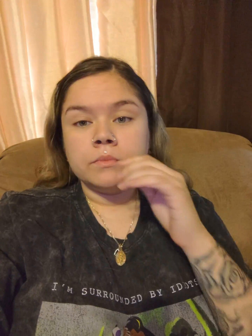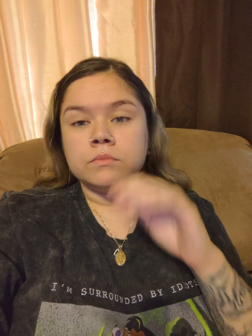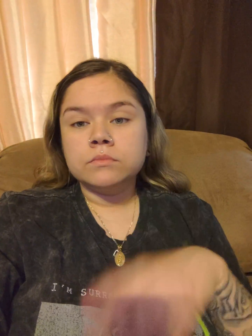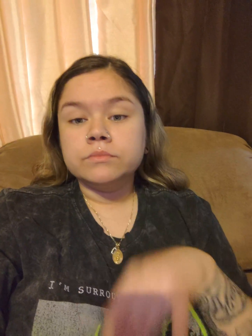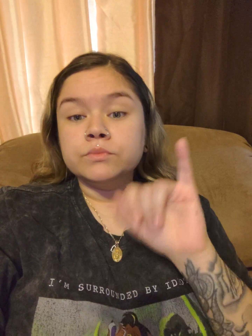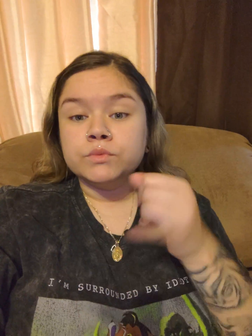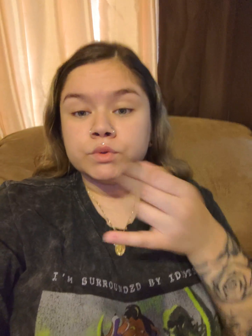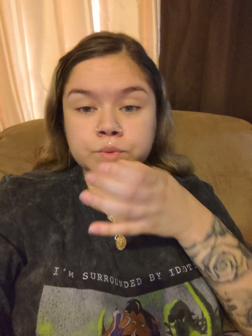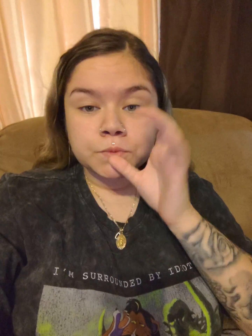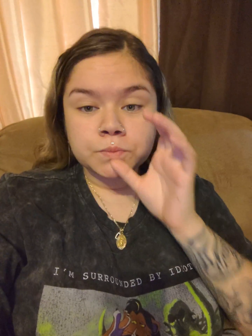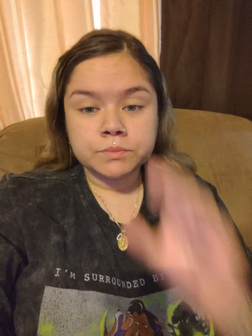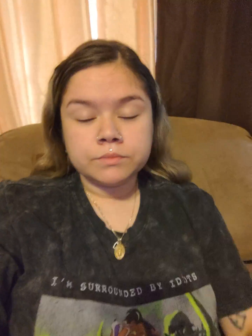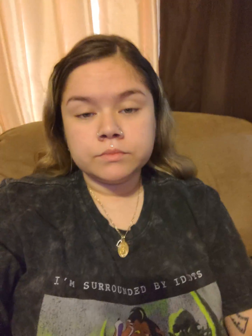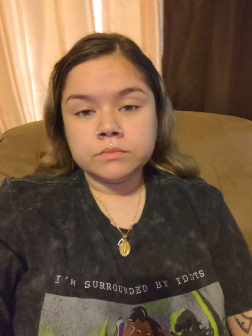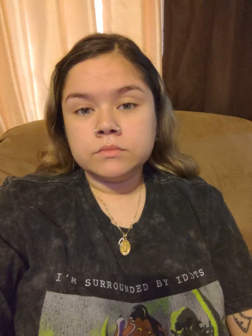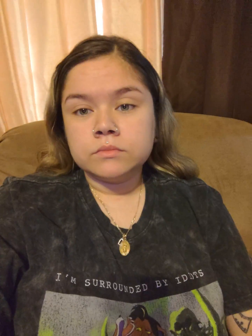juice